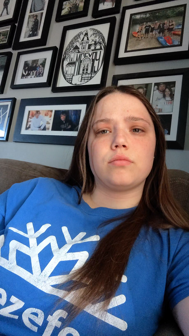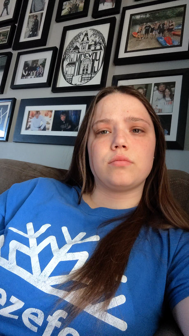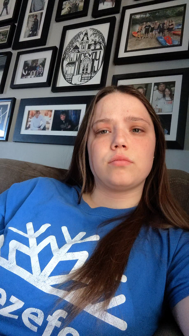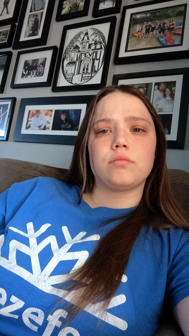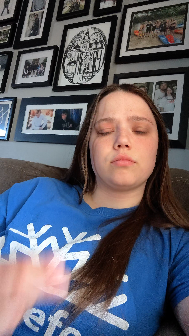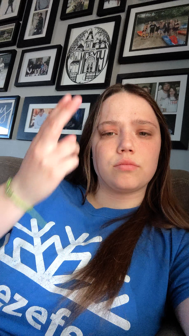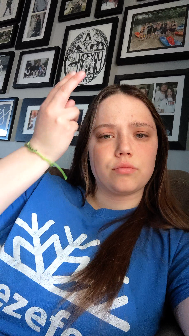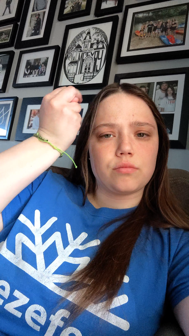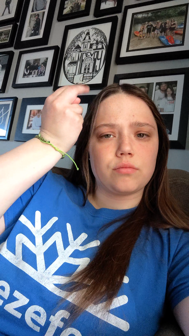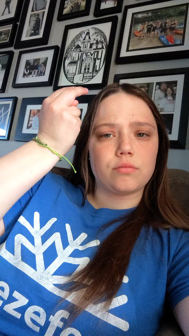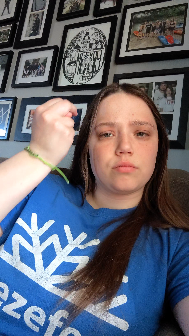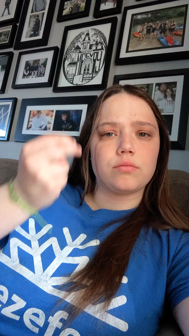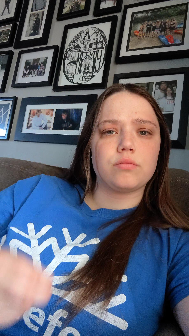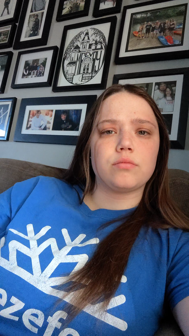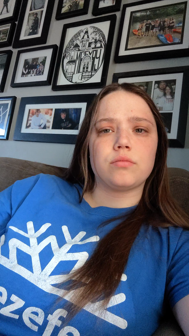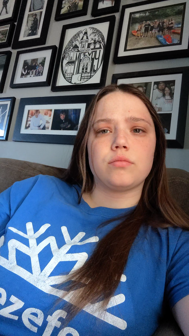rabbit